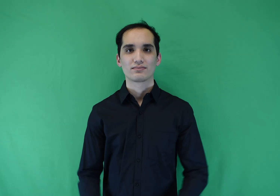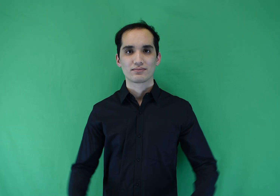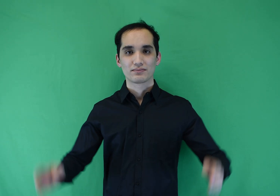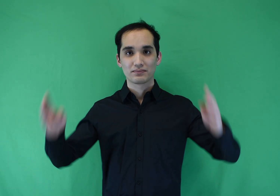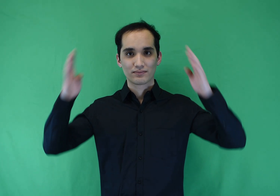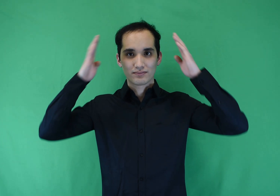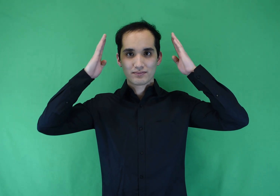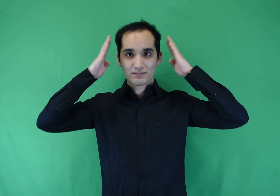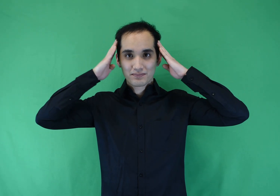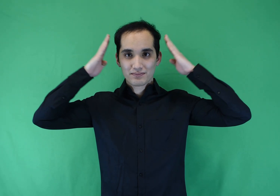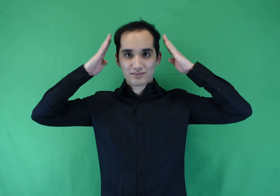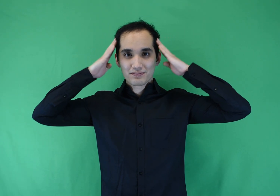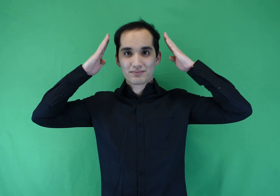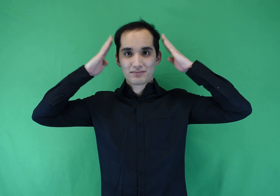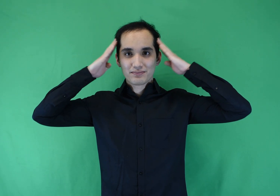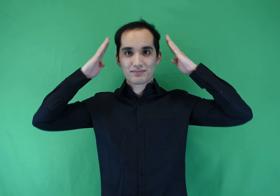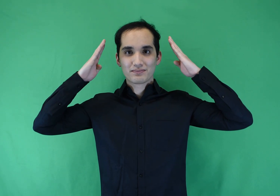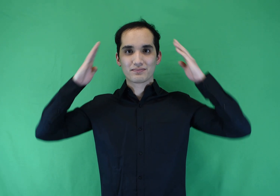cabeza